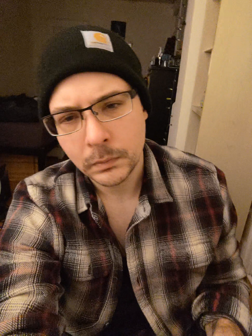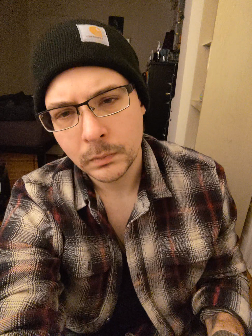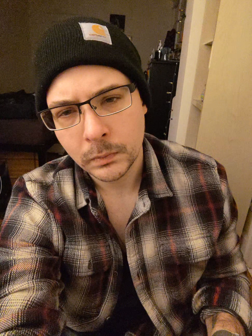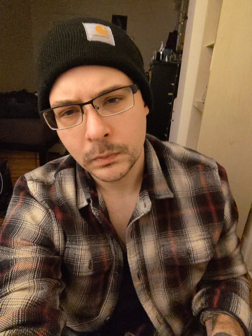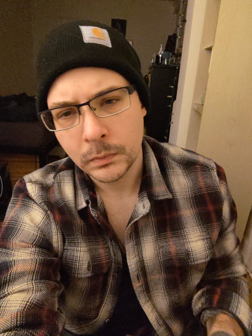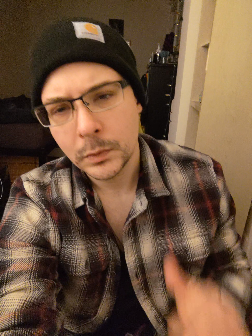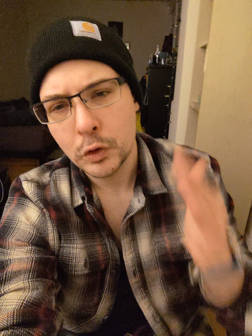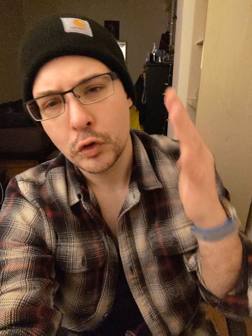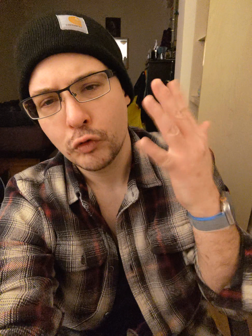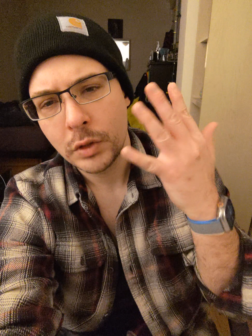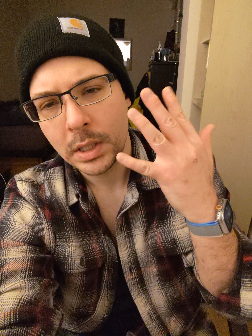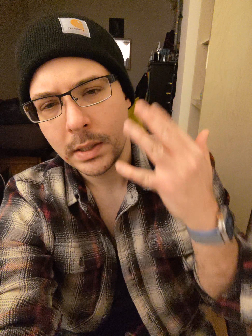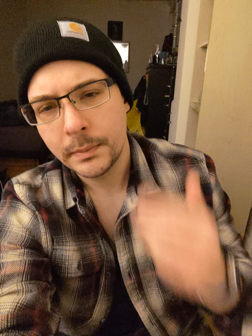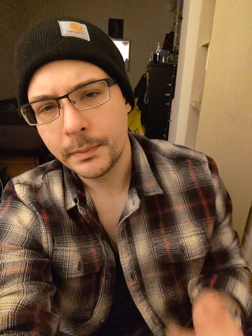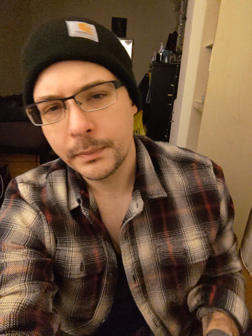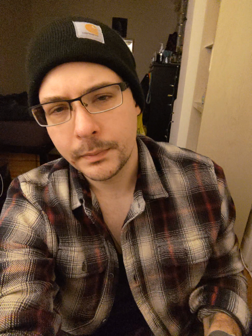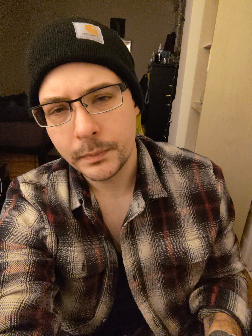tree